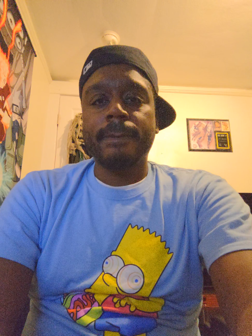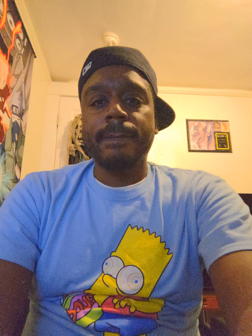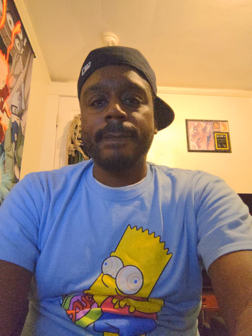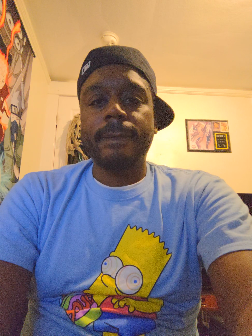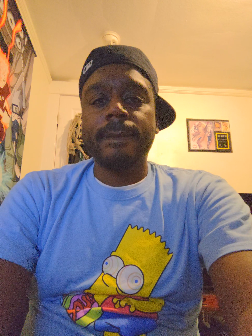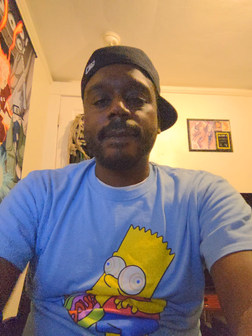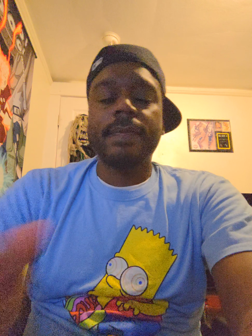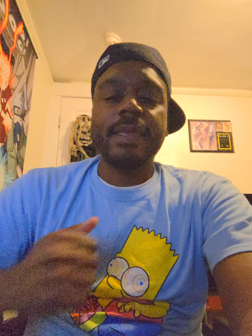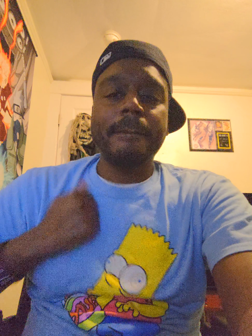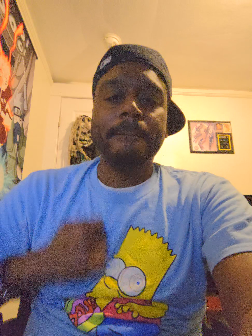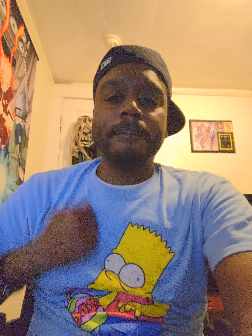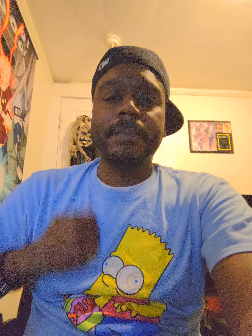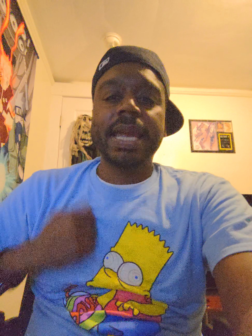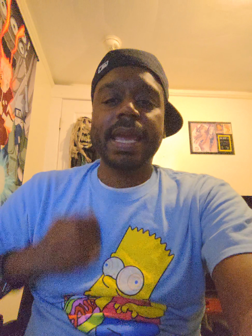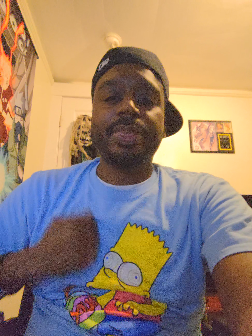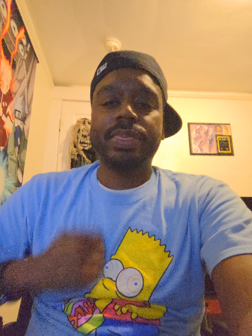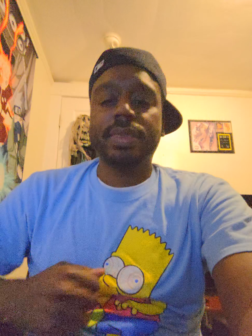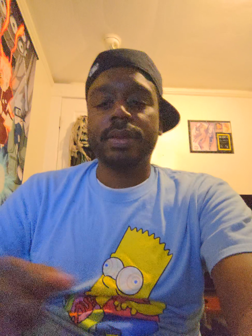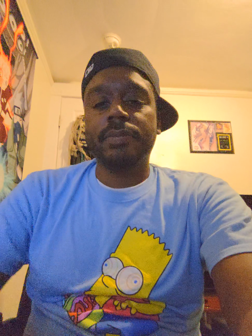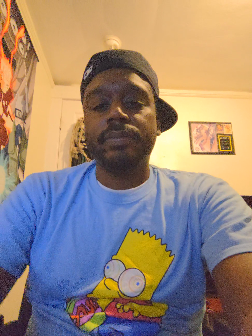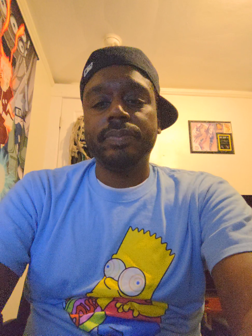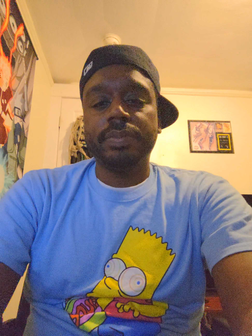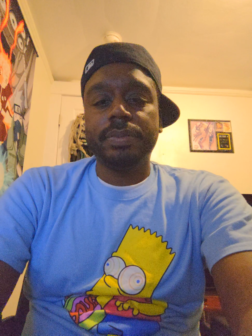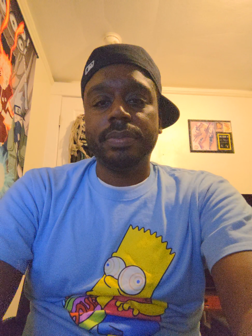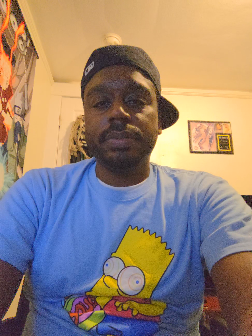bath